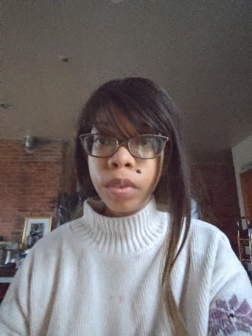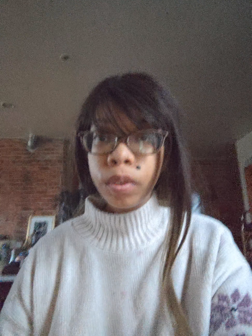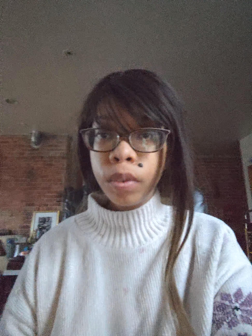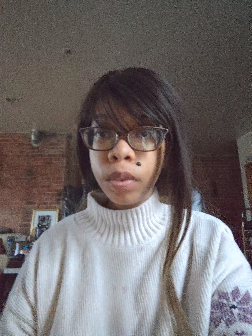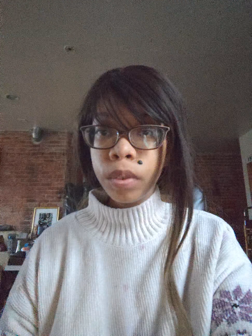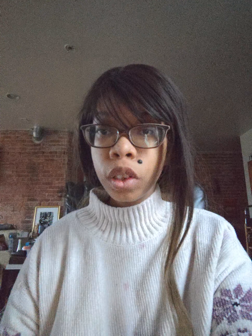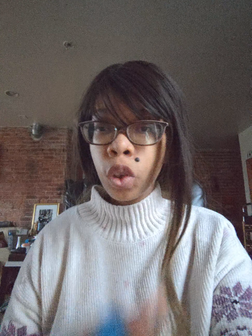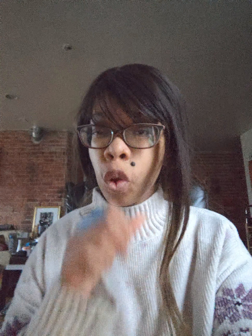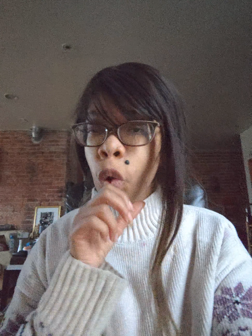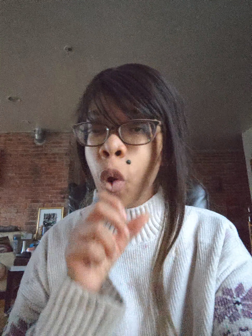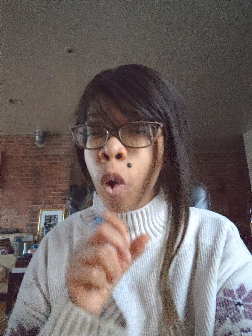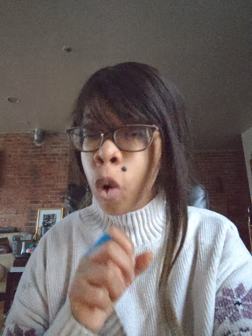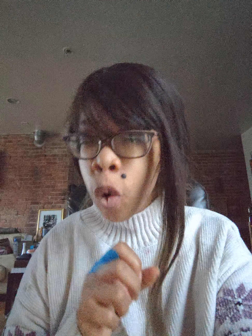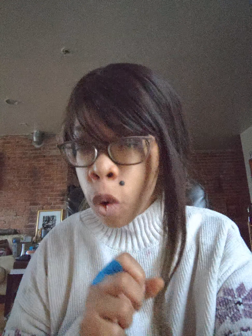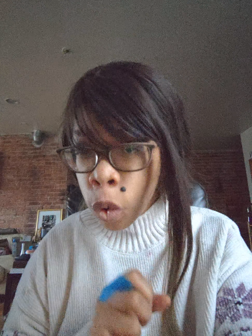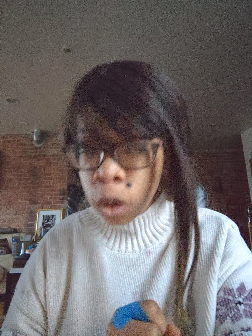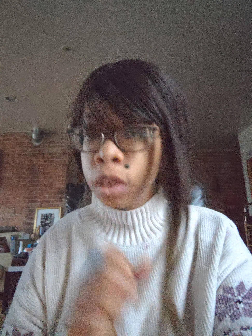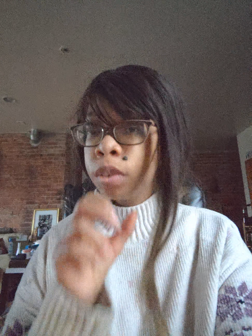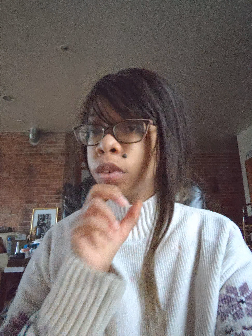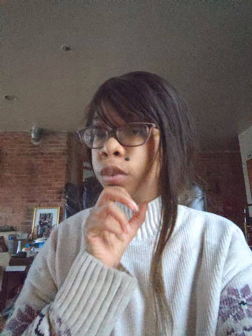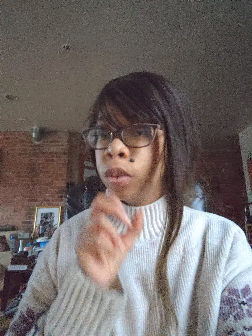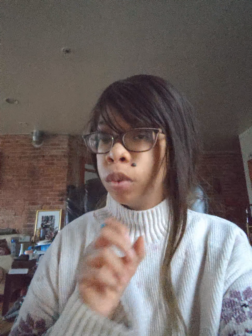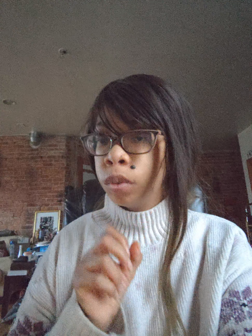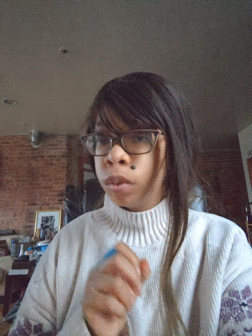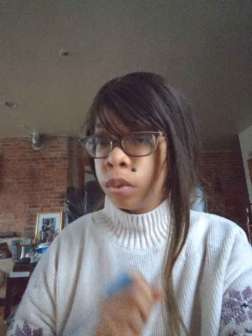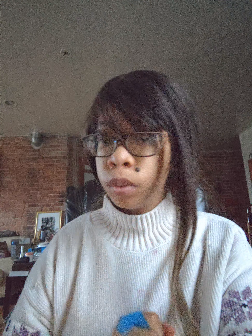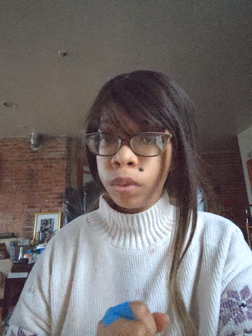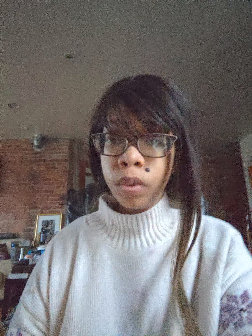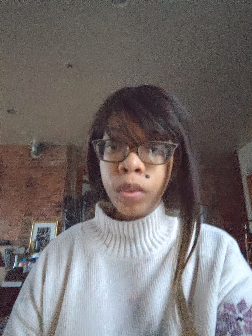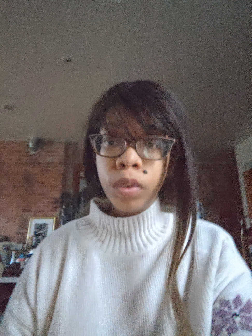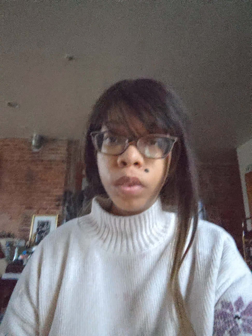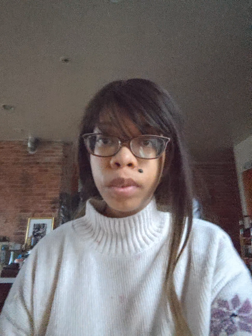old